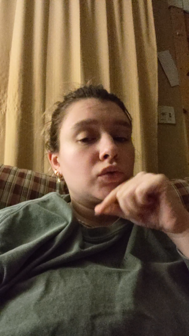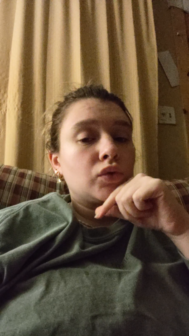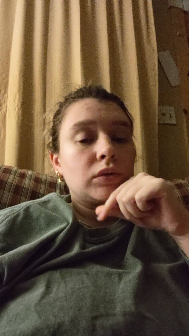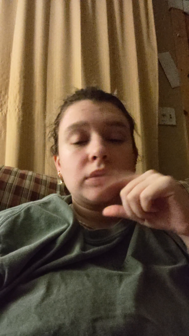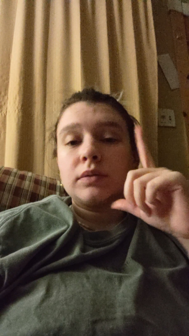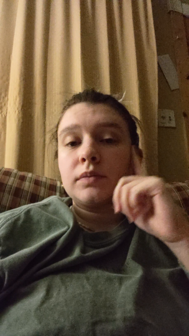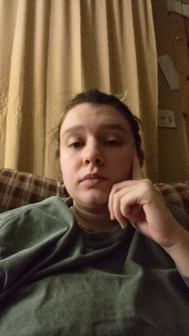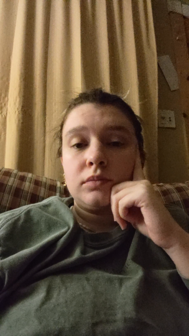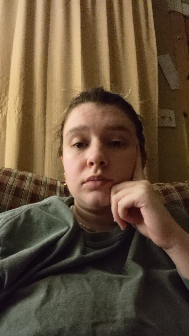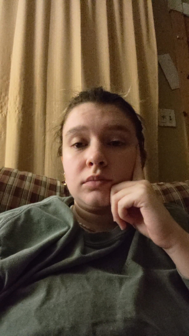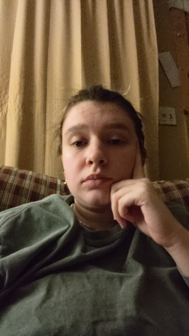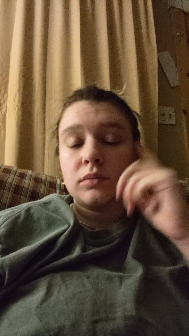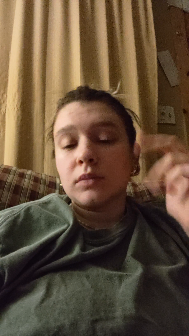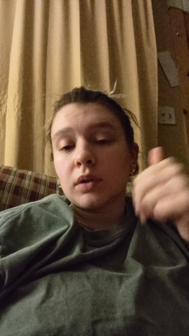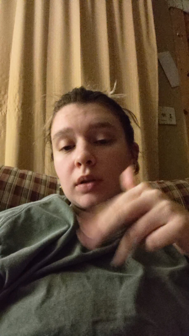lick